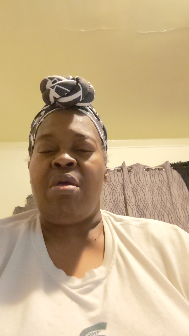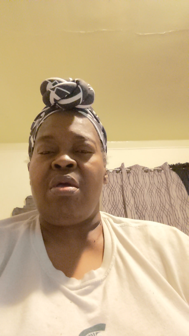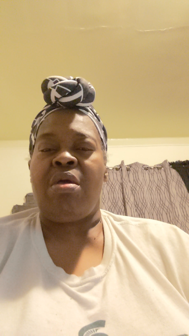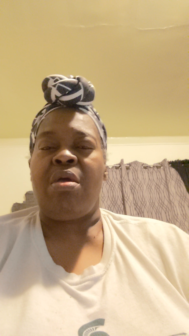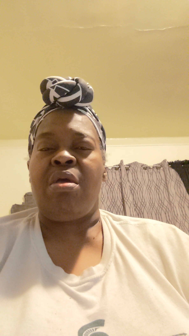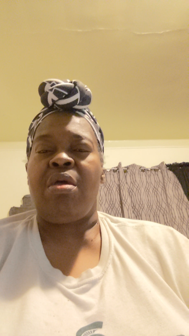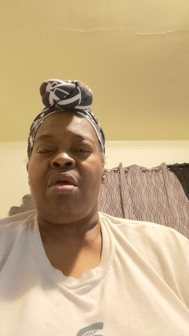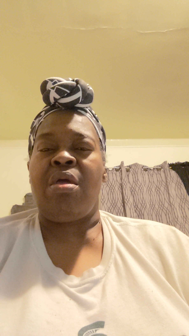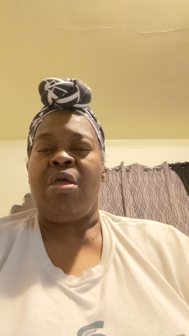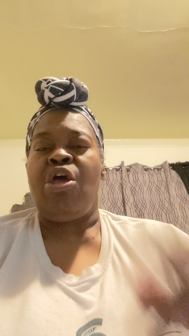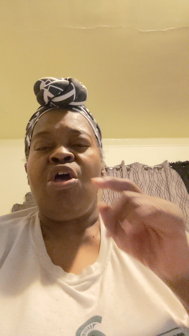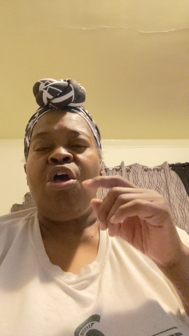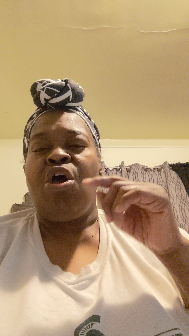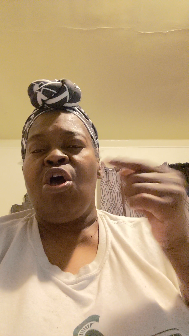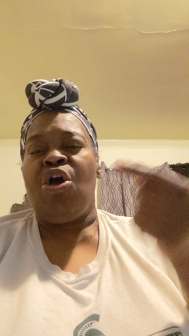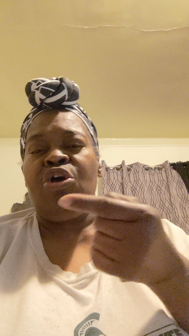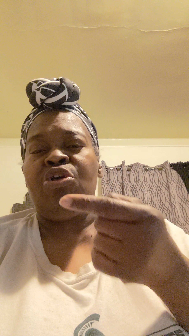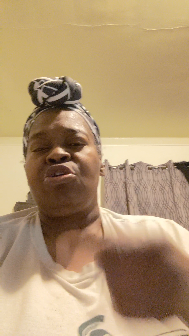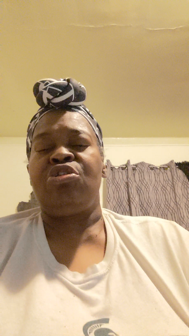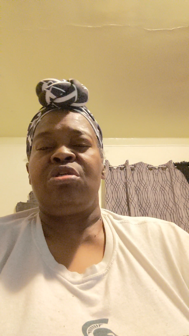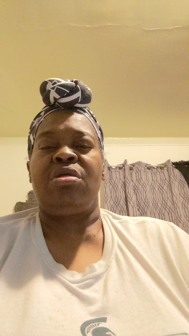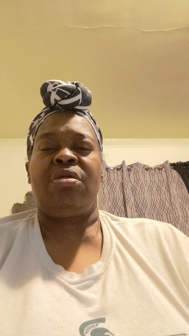hurt